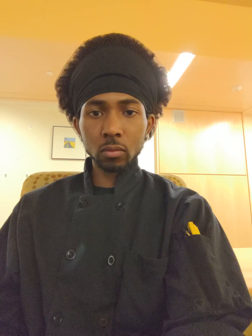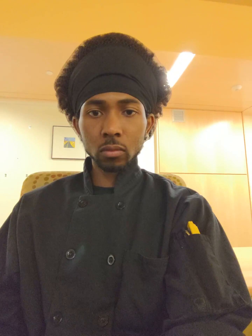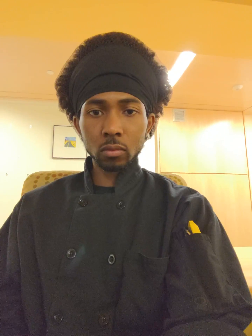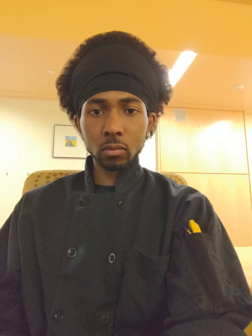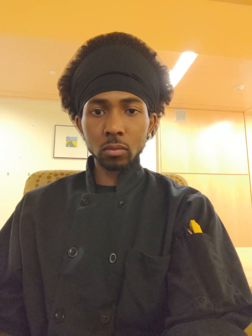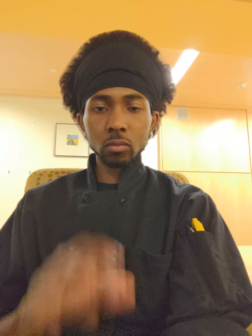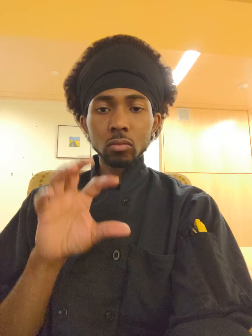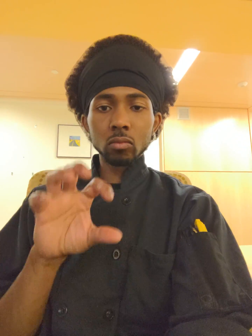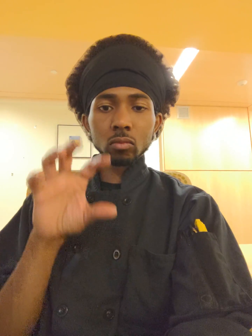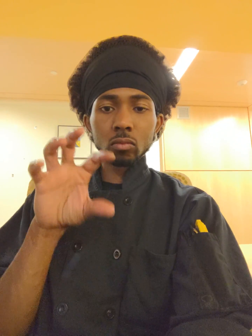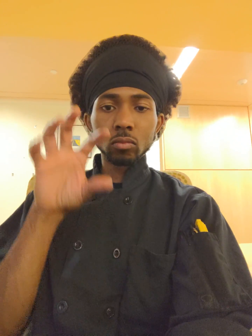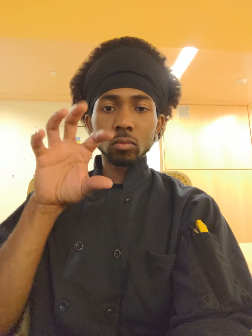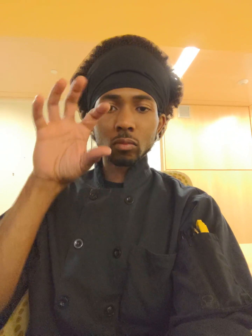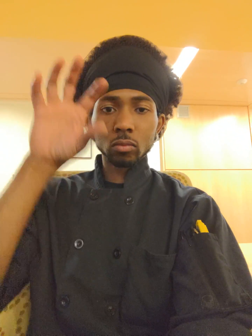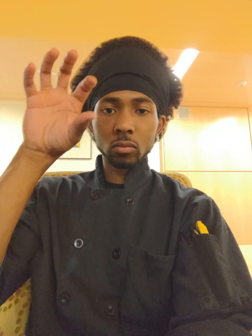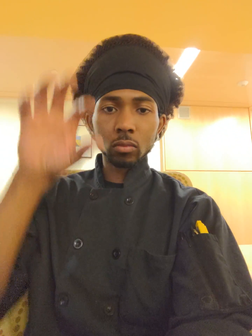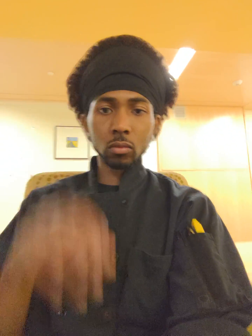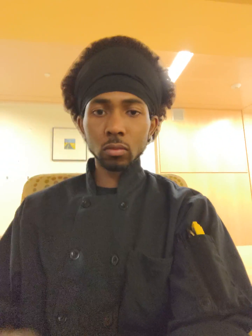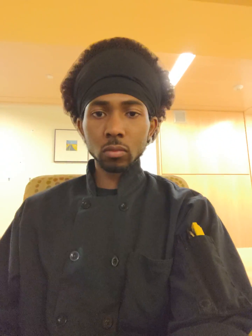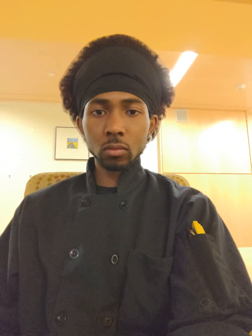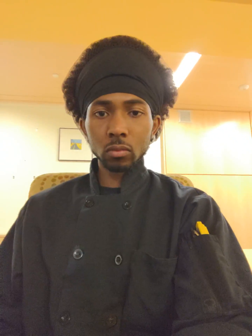climb